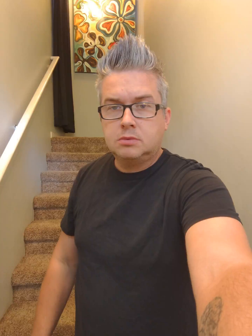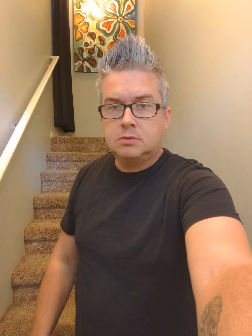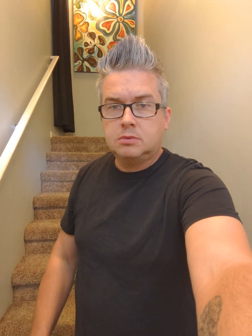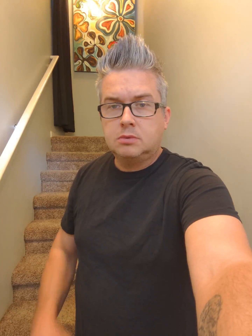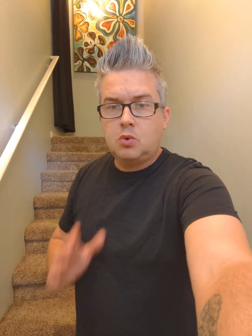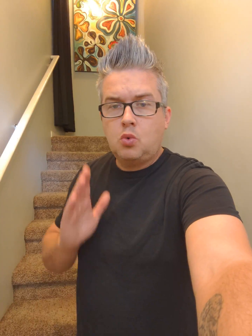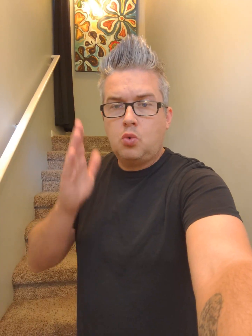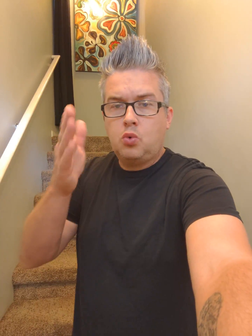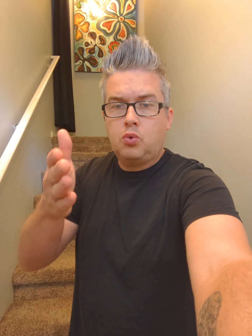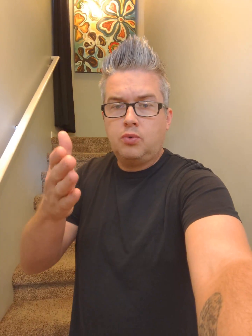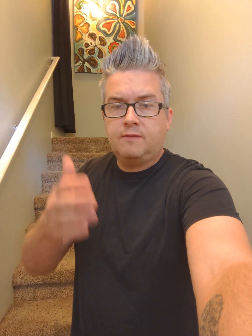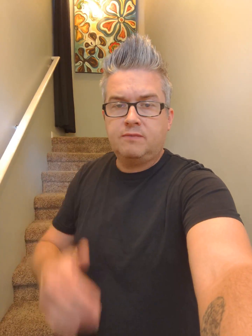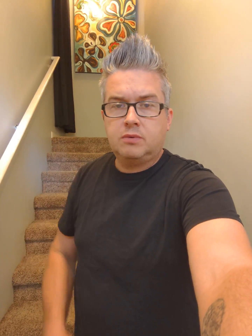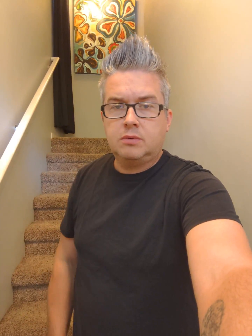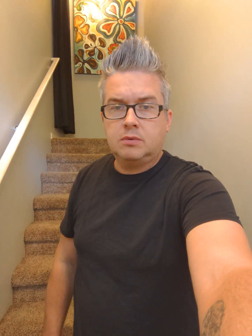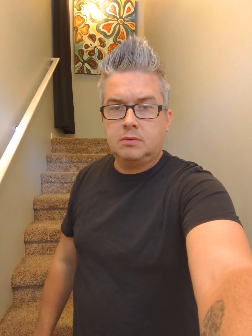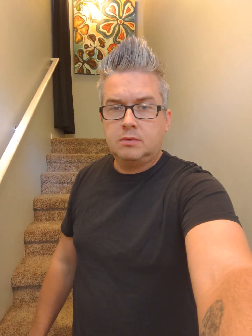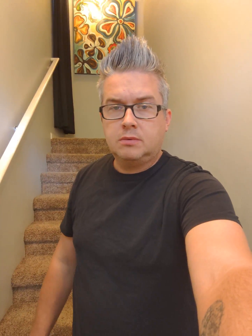over